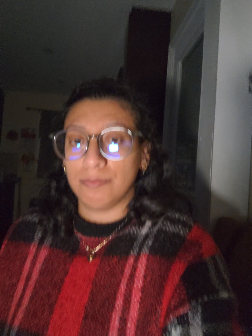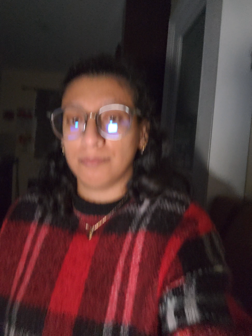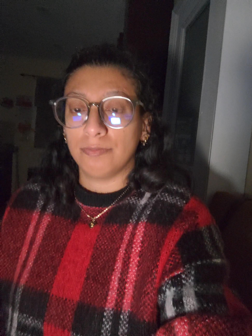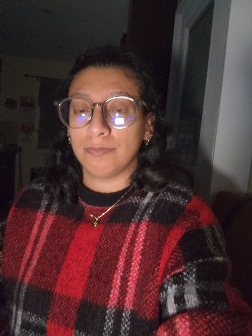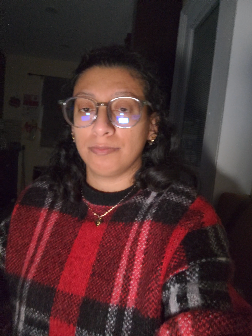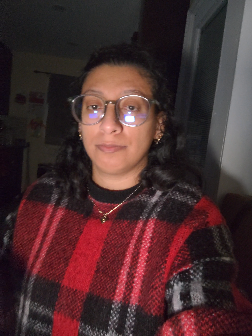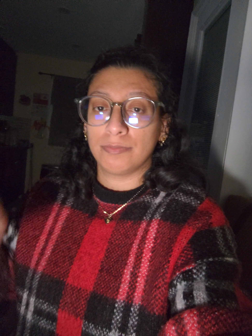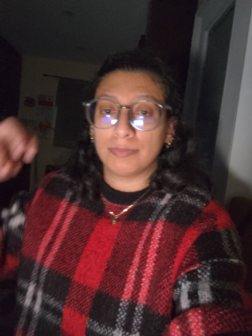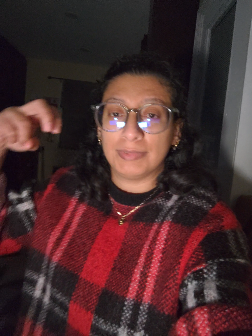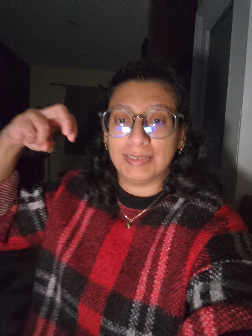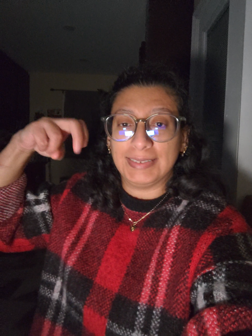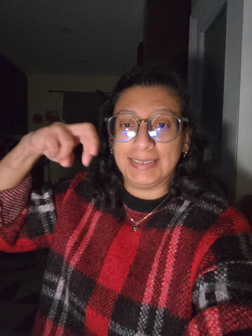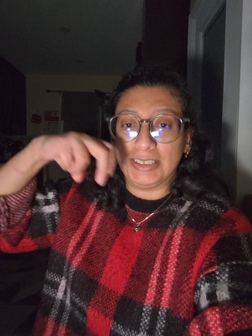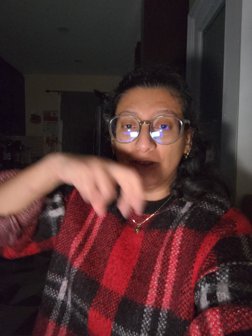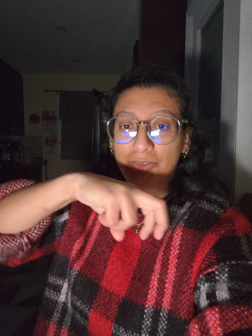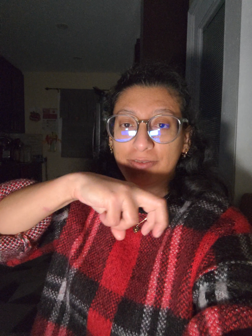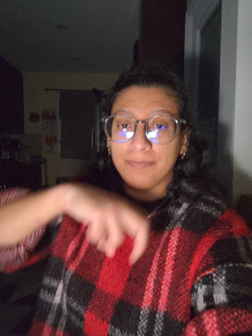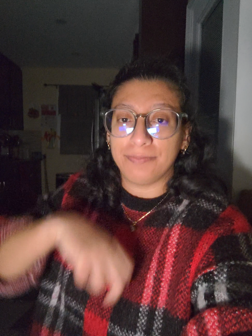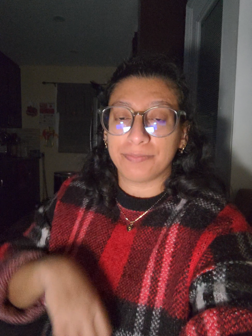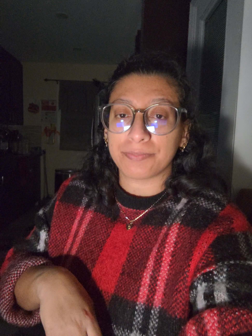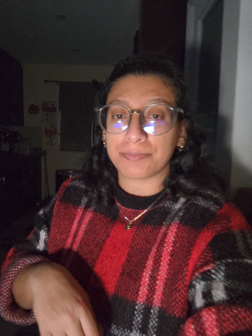stairs